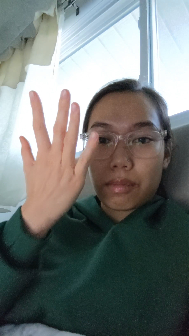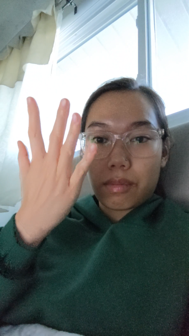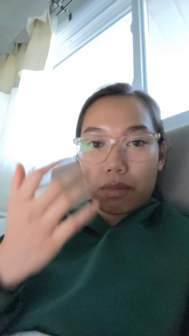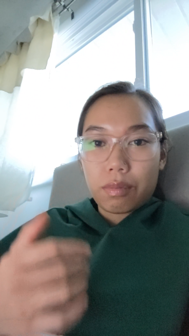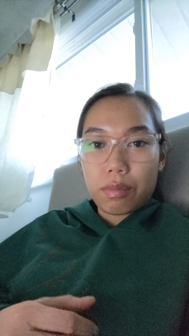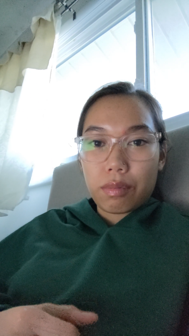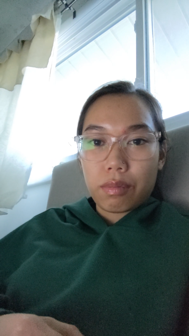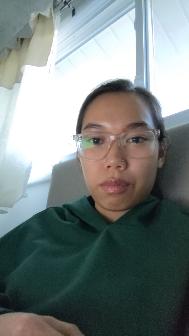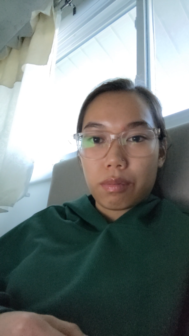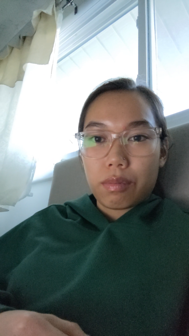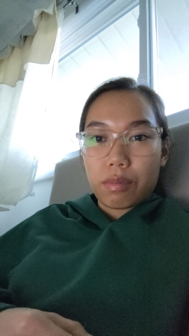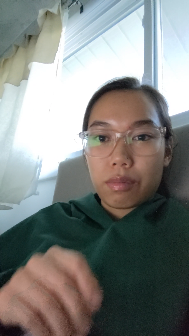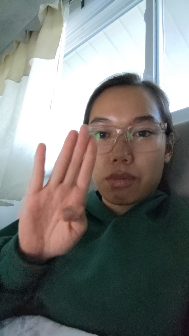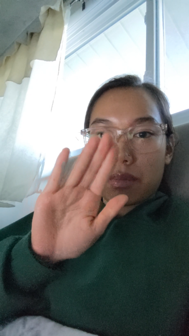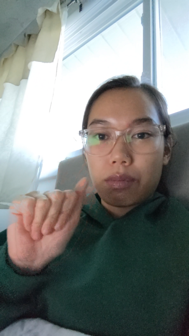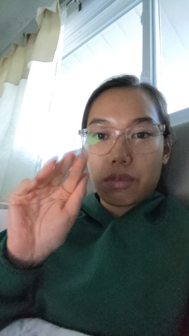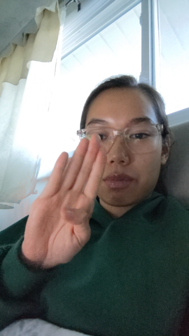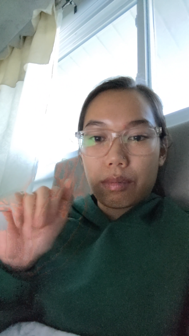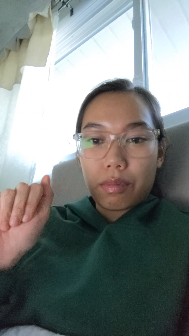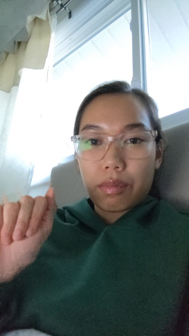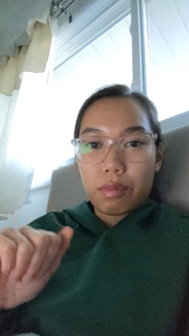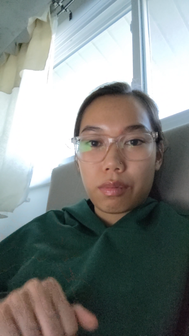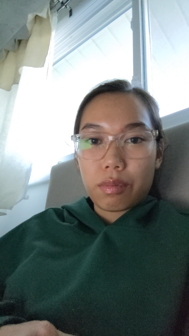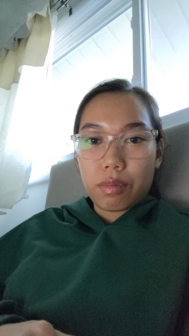baa baa